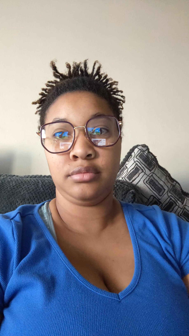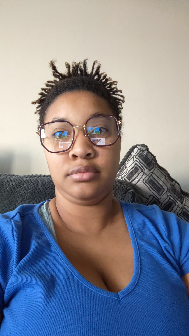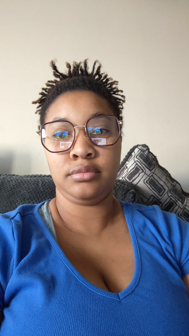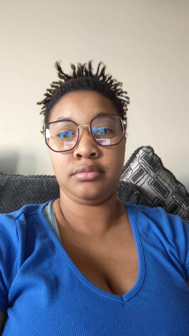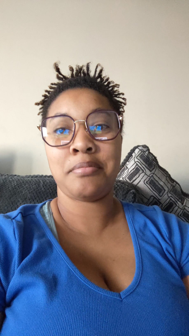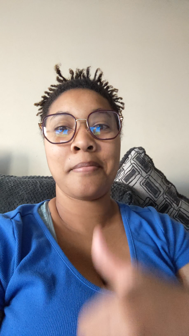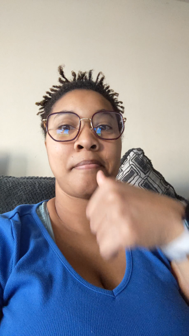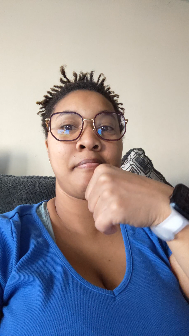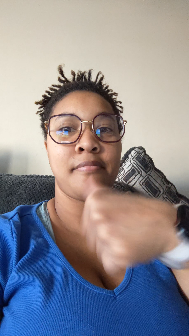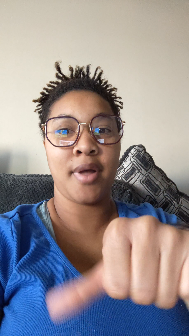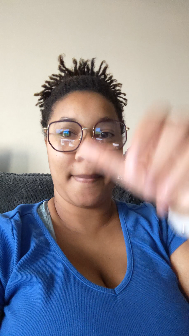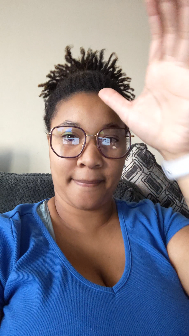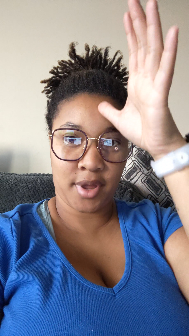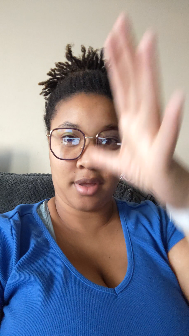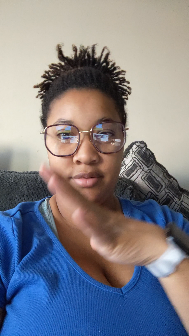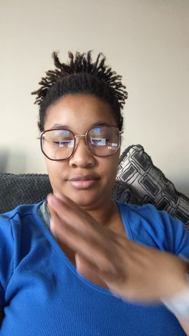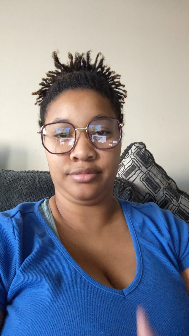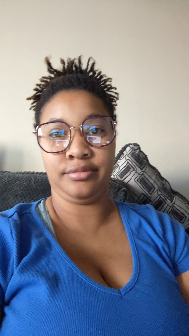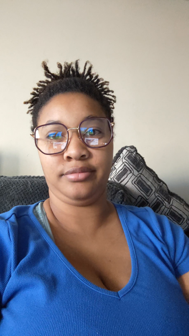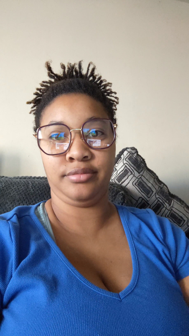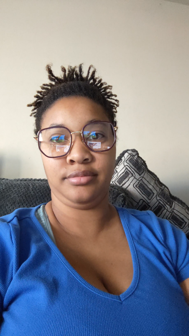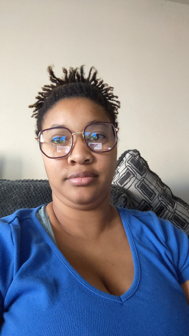mailman